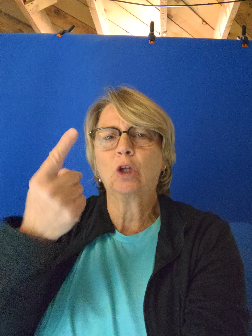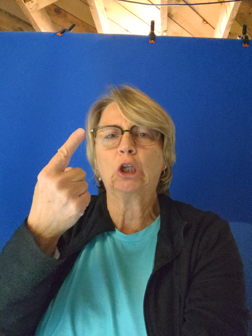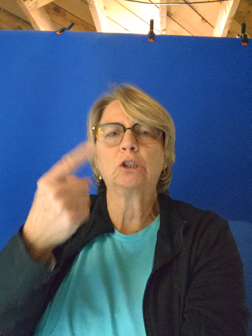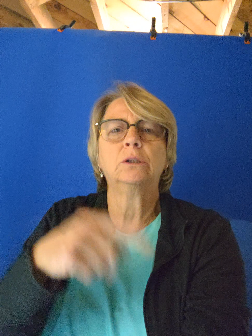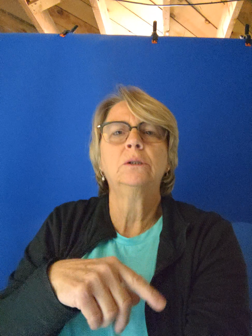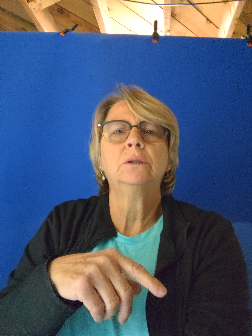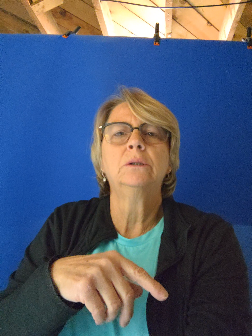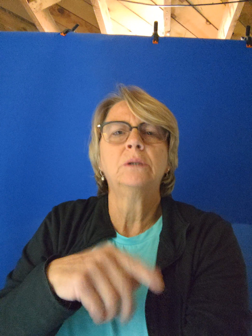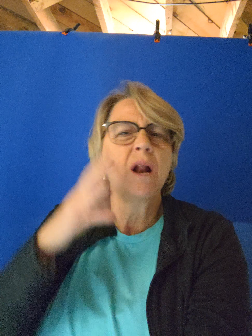first